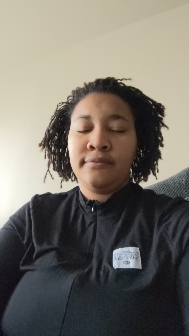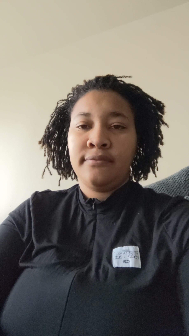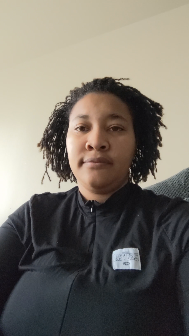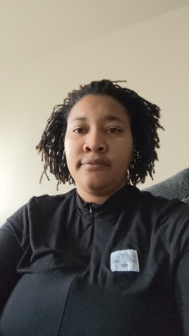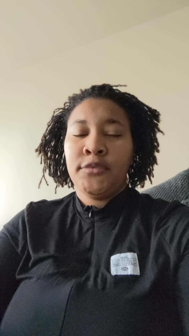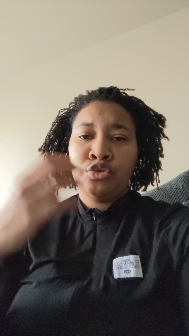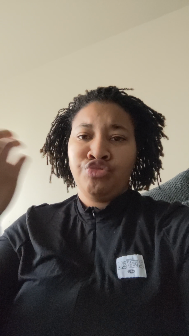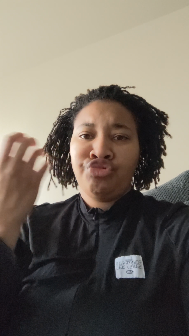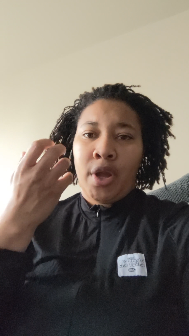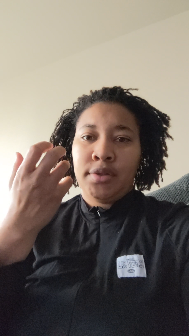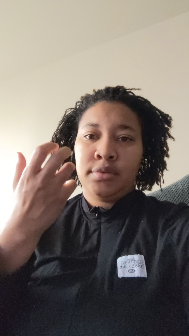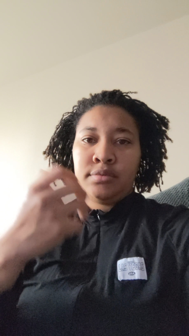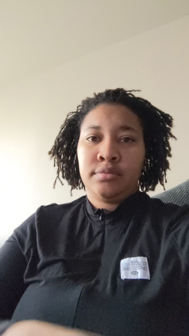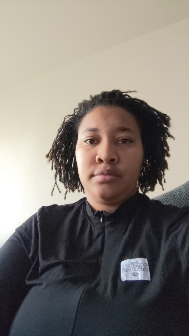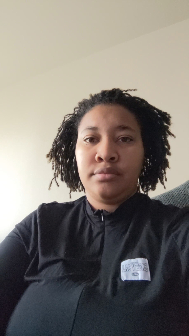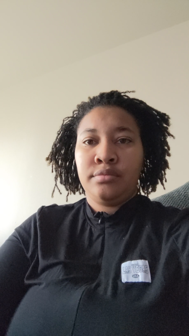shake